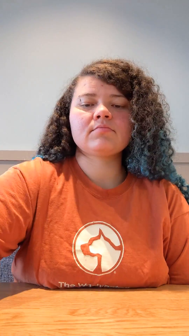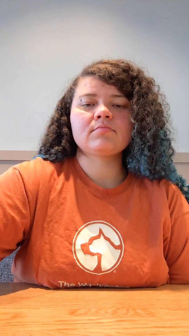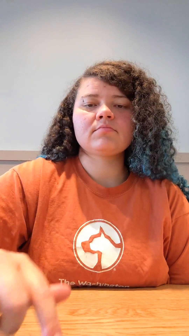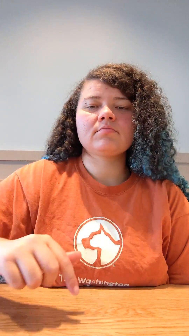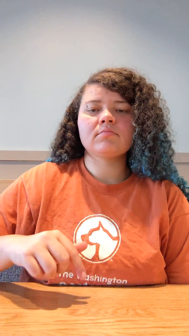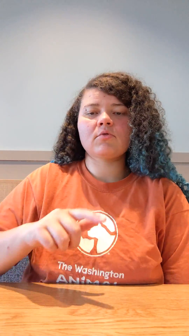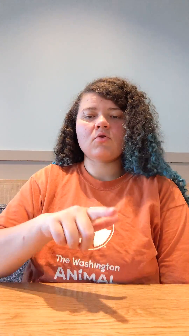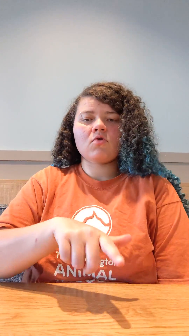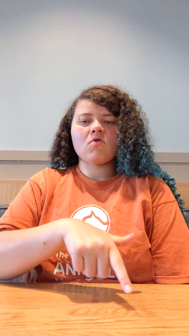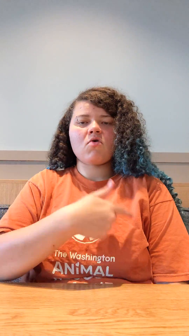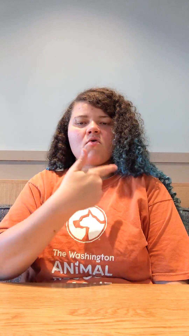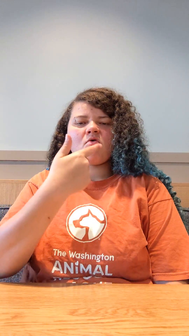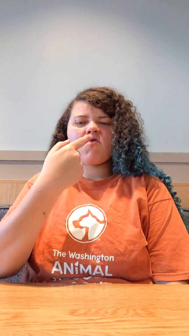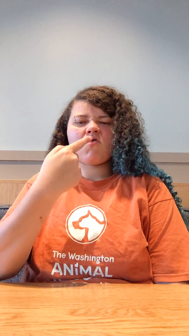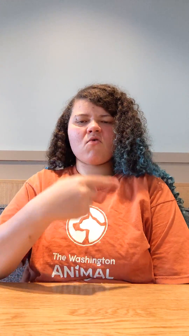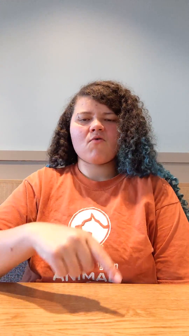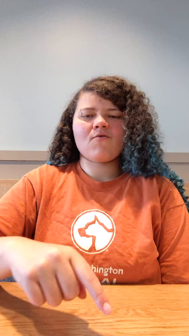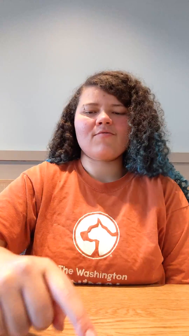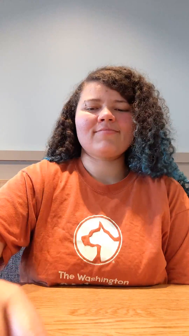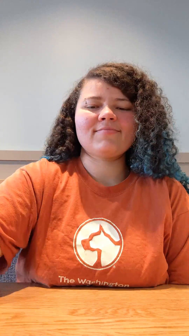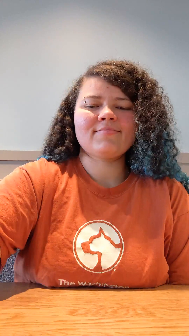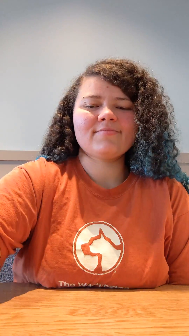long